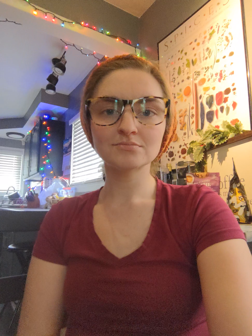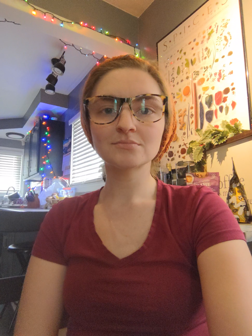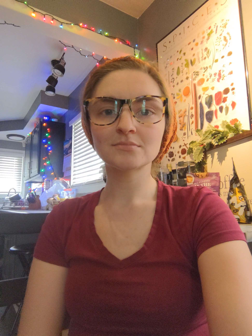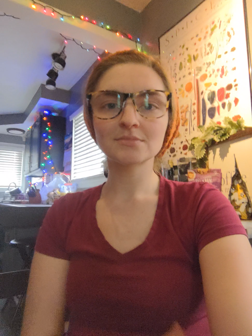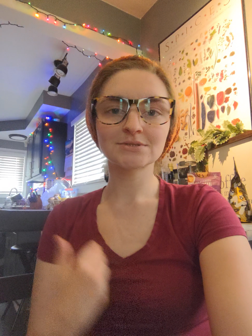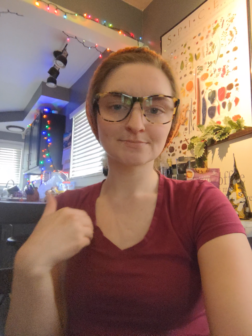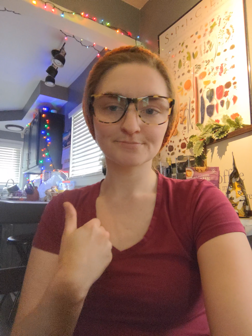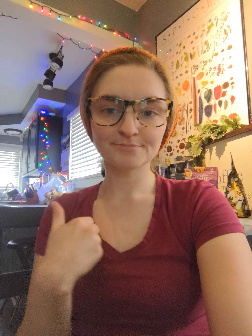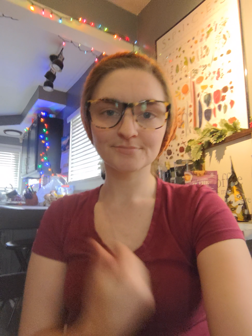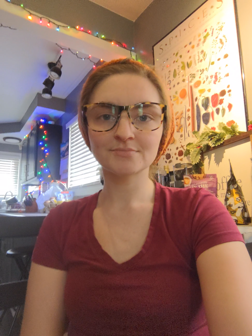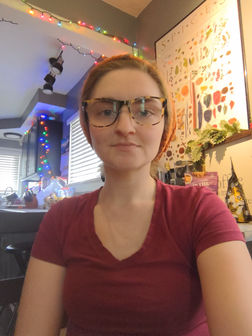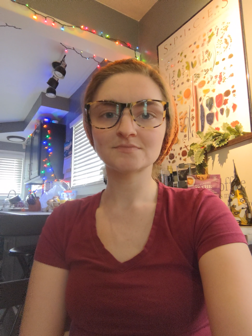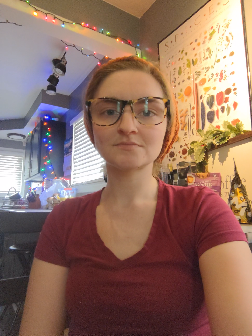animal